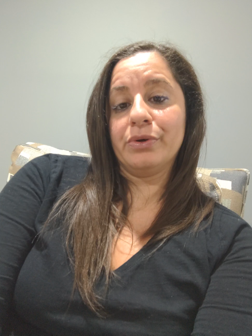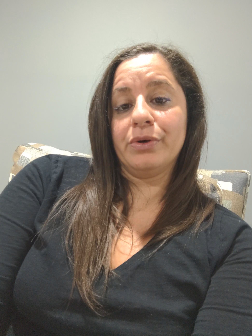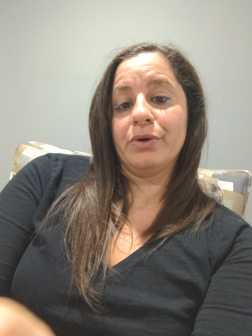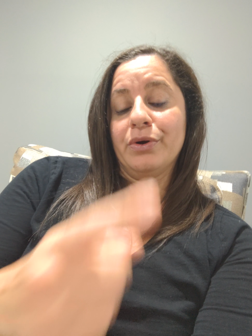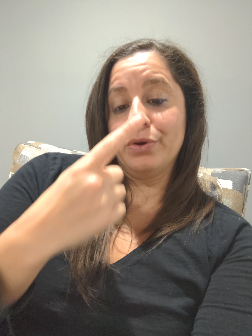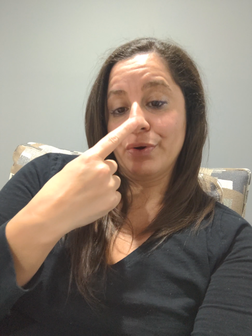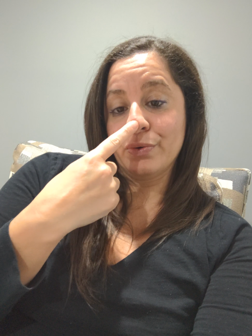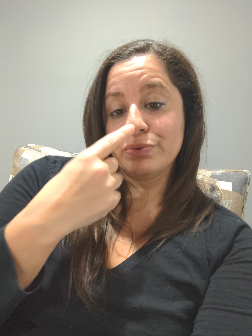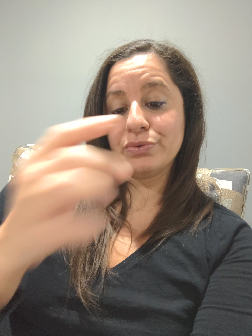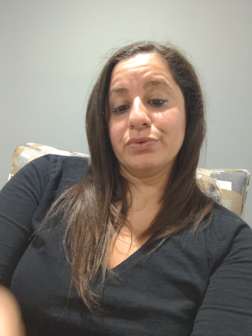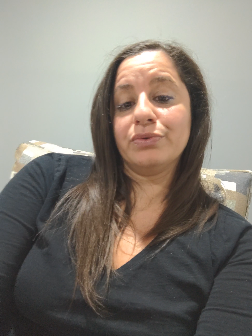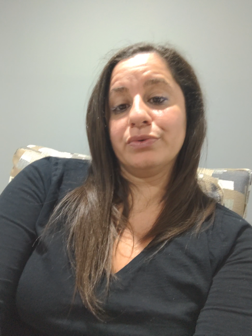nose